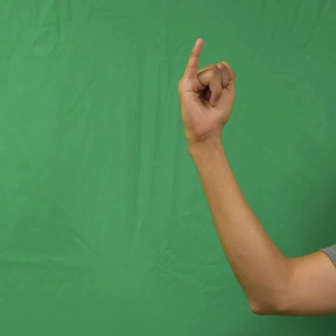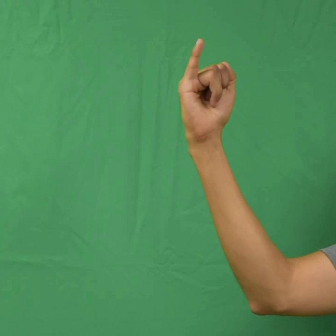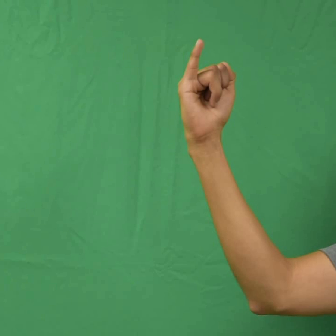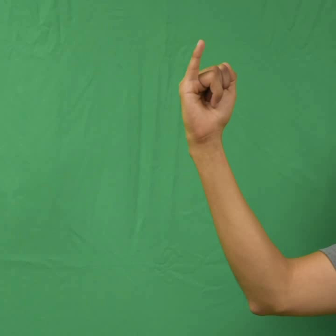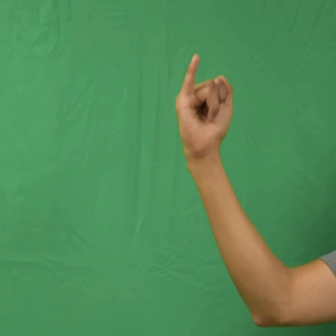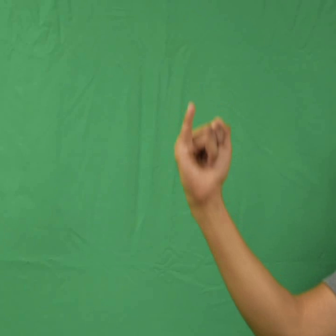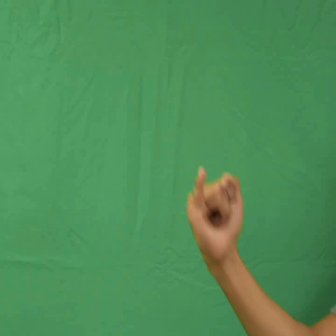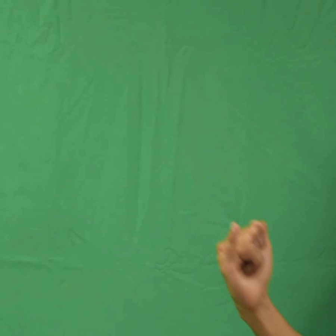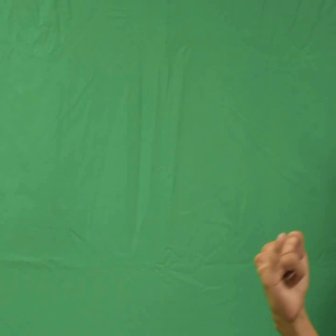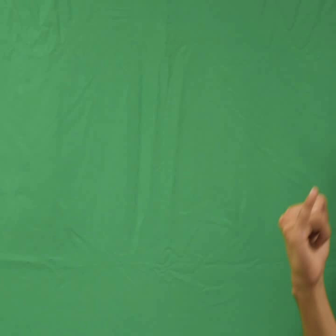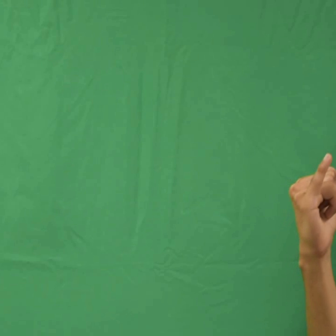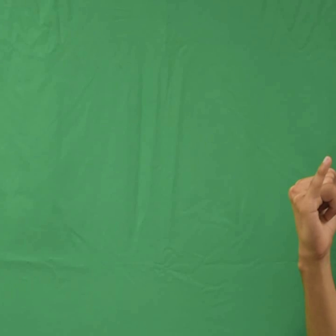J